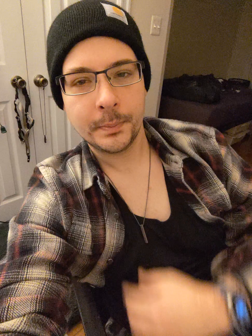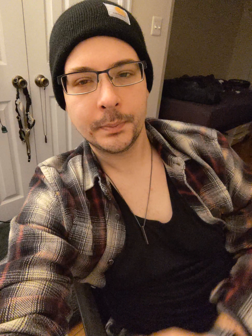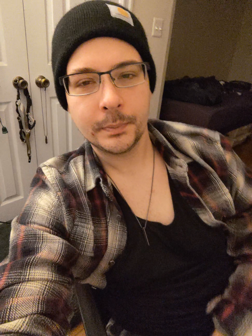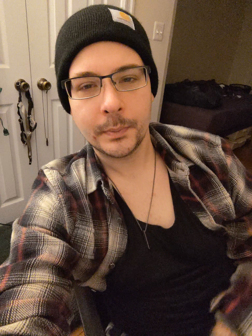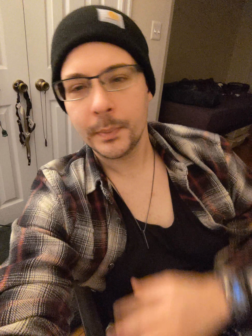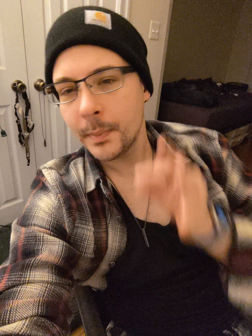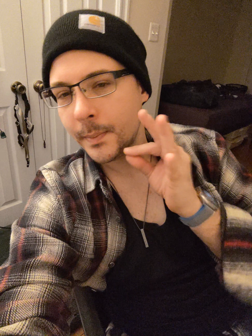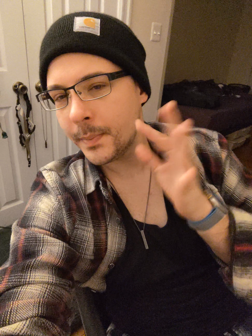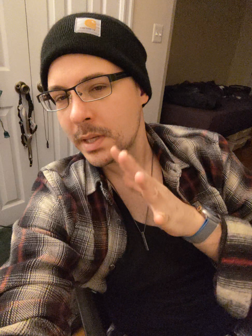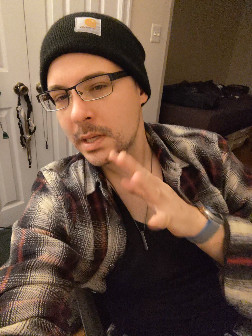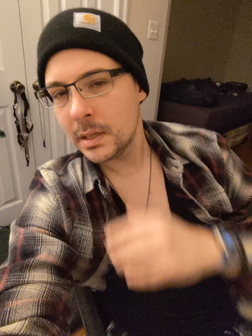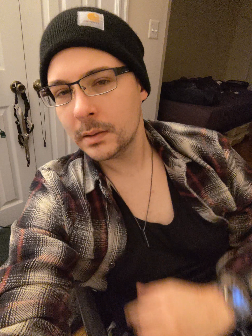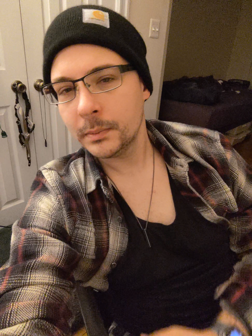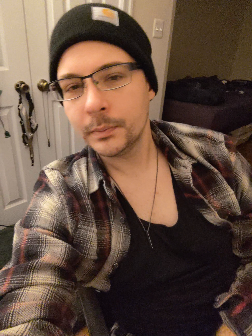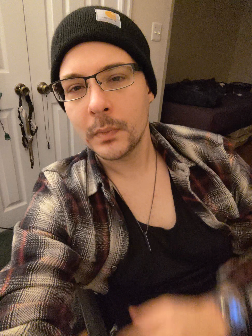bee